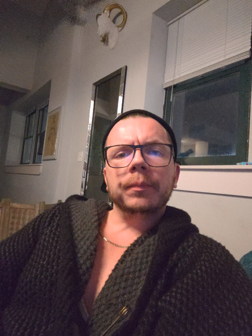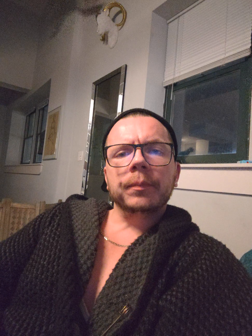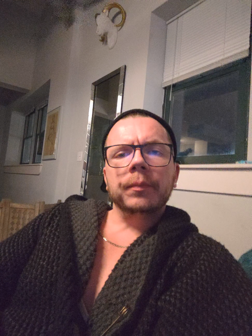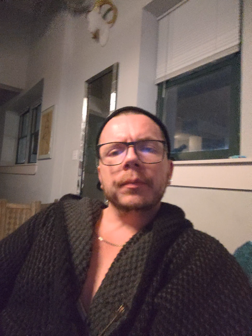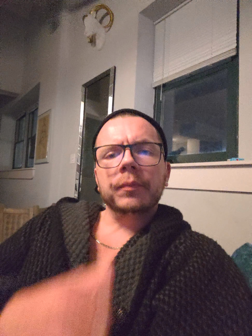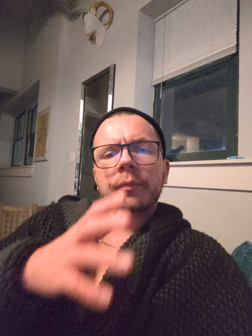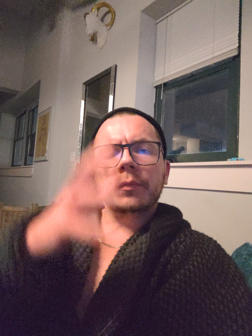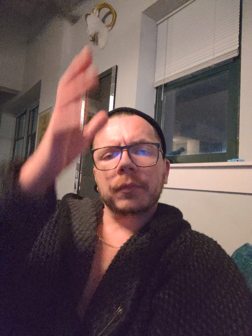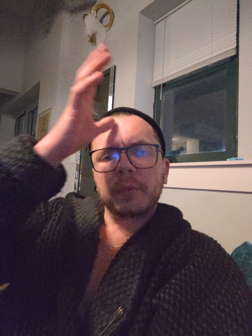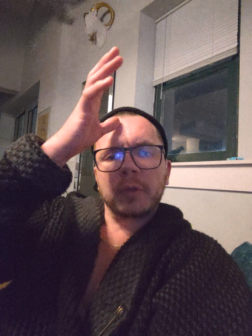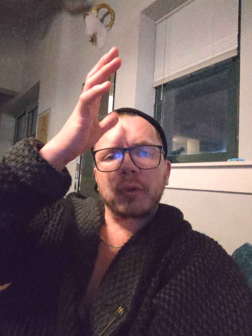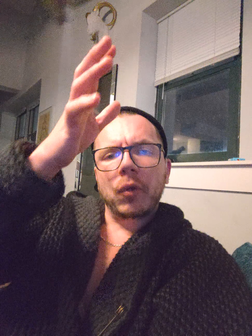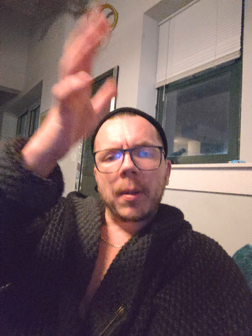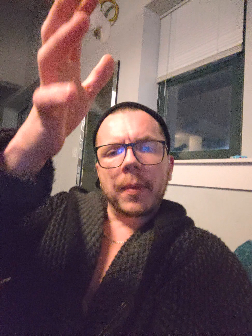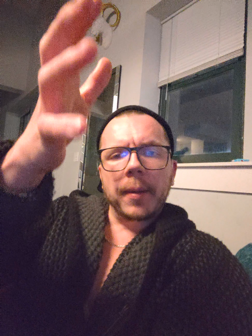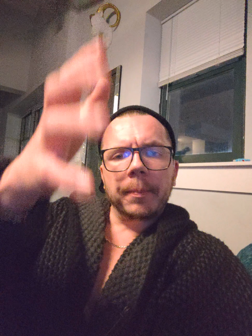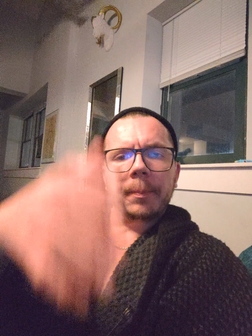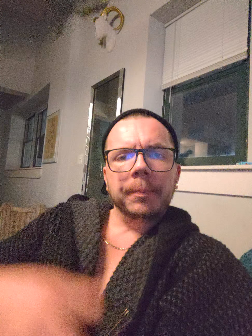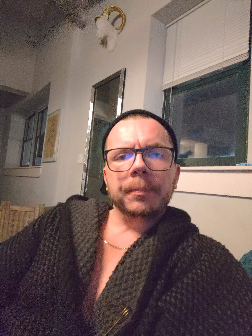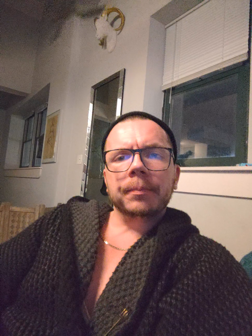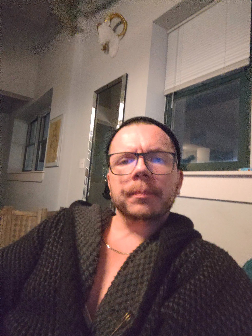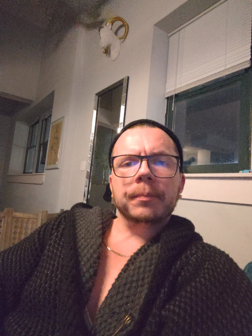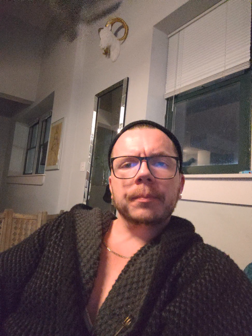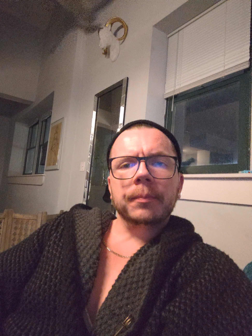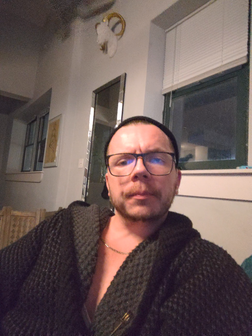grandpa